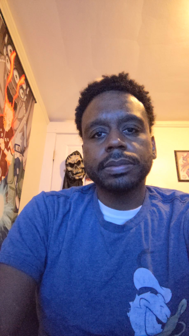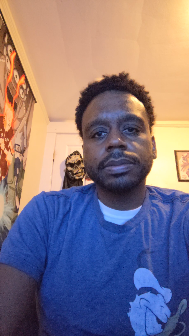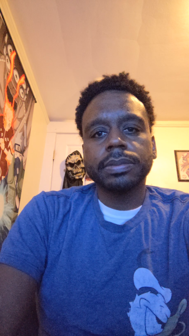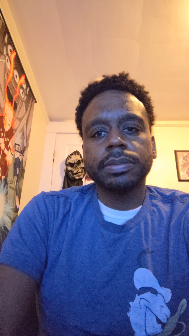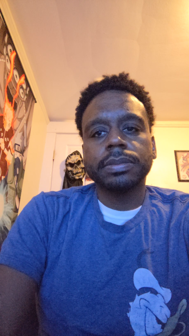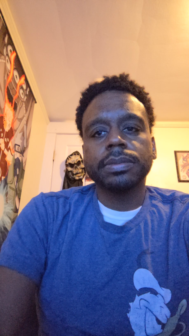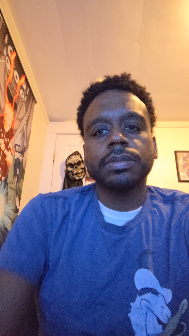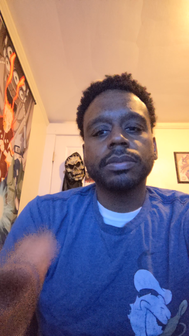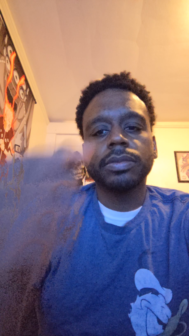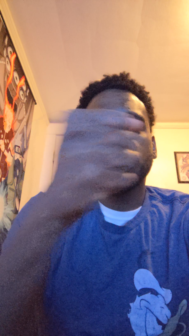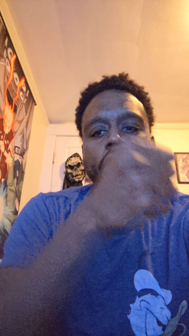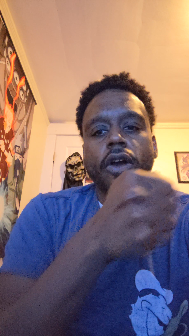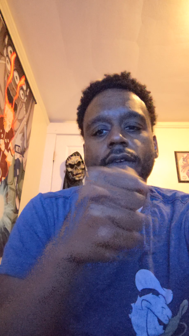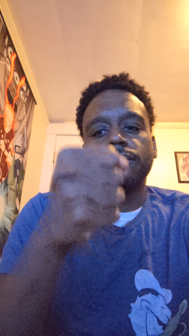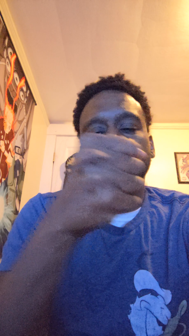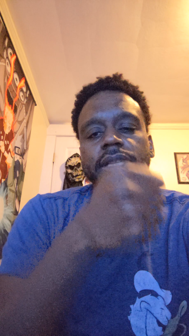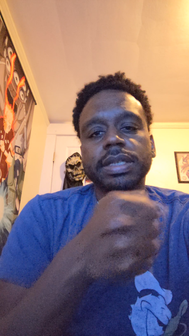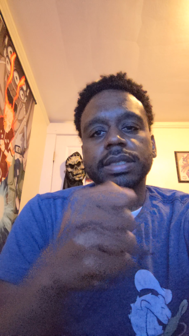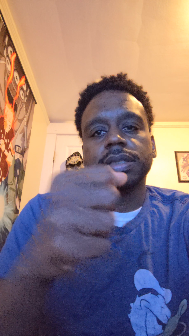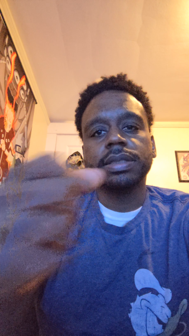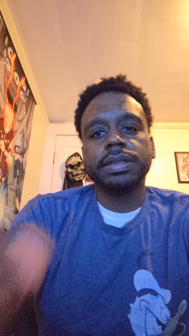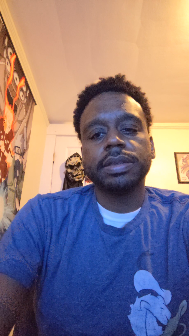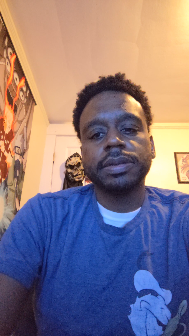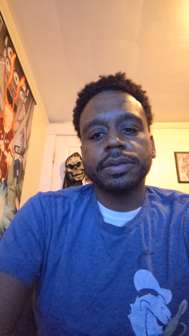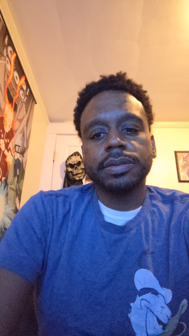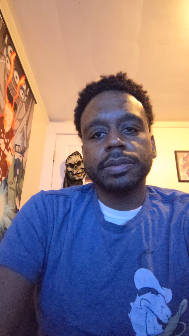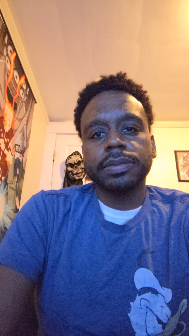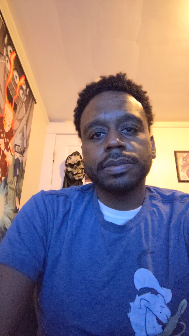coffee